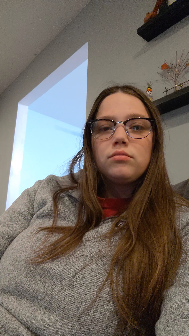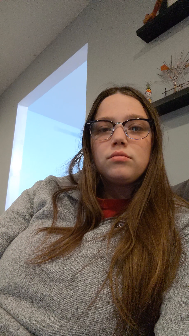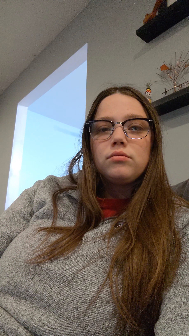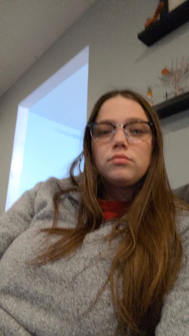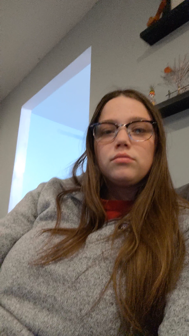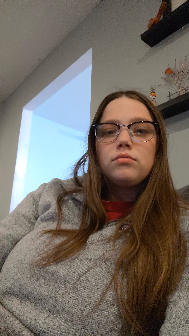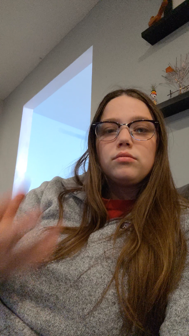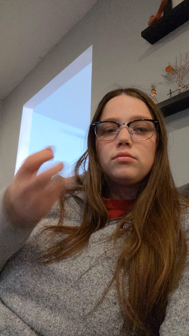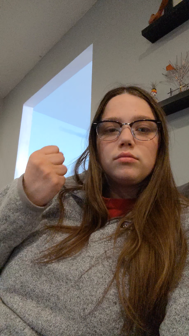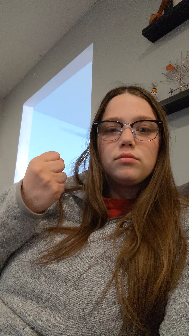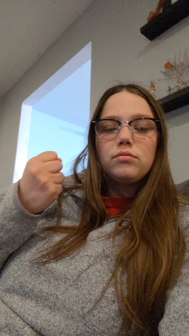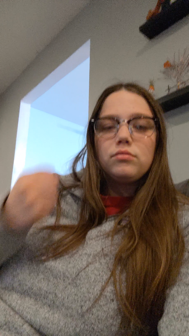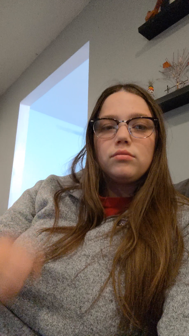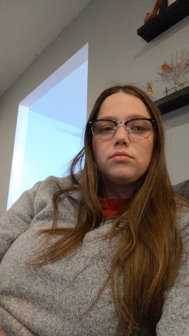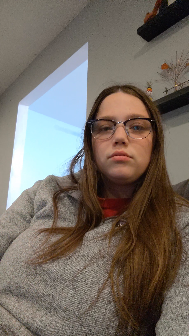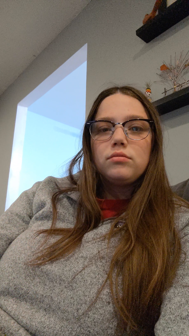get